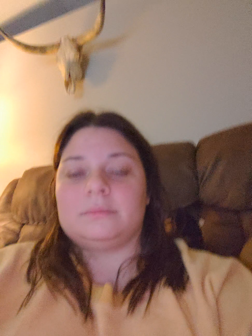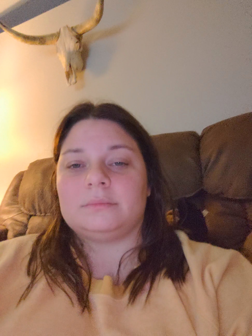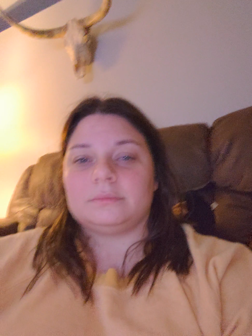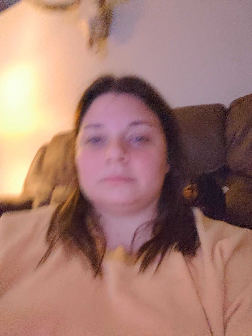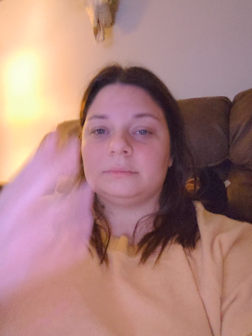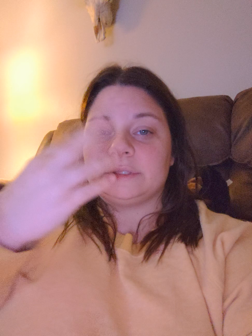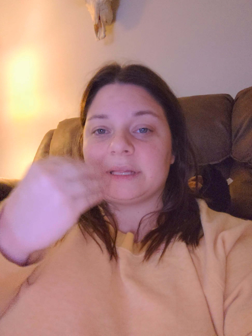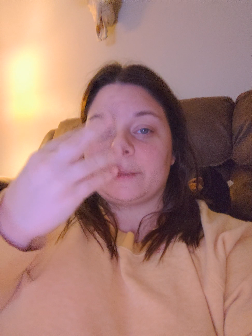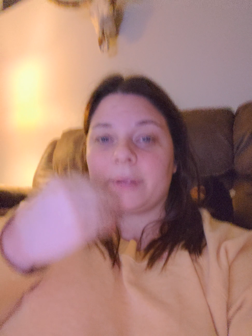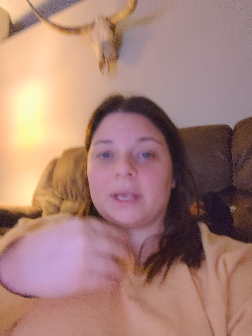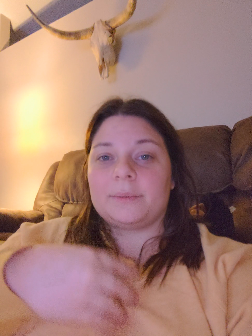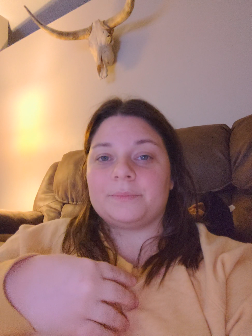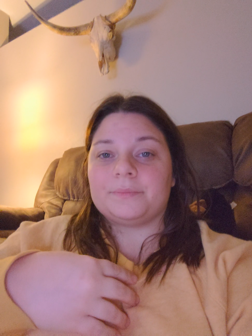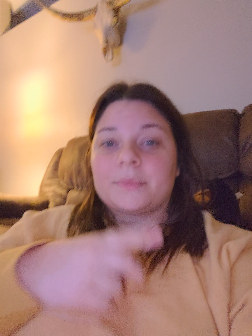sleepy